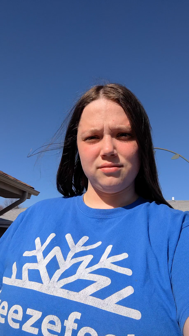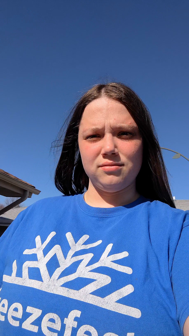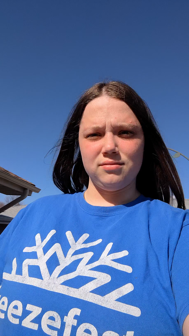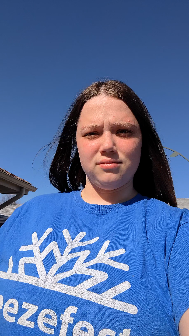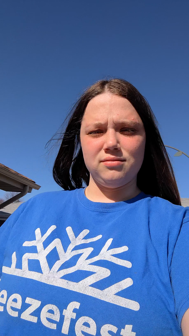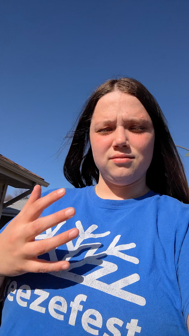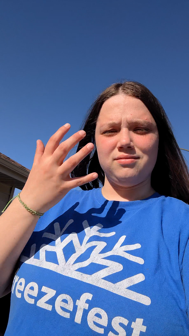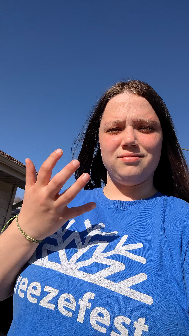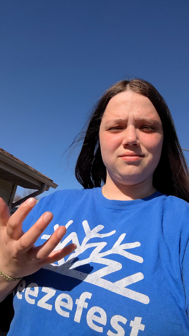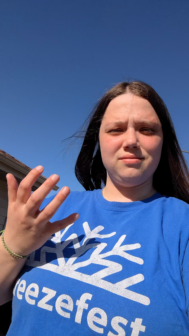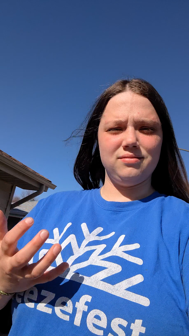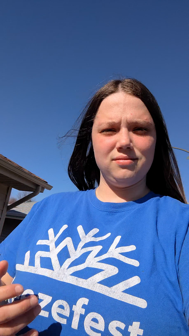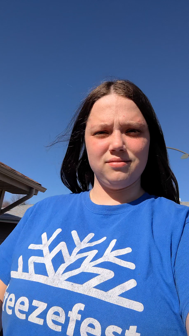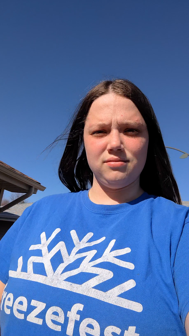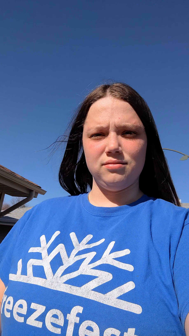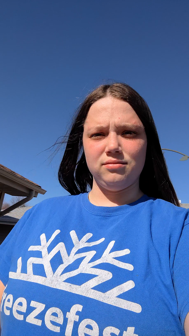heavy